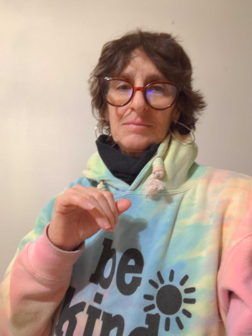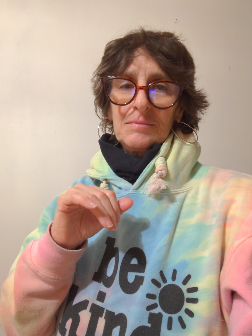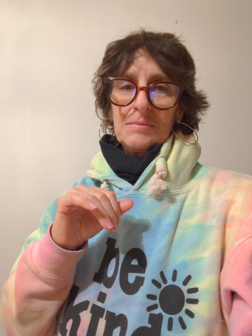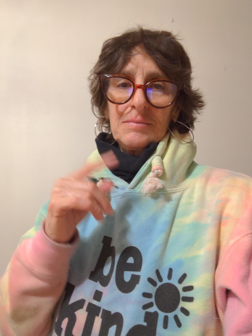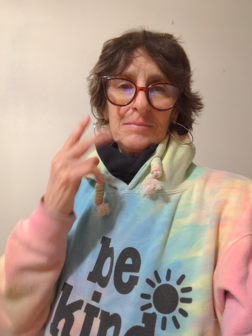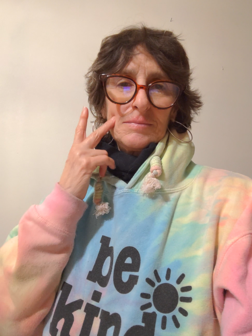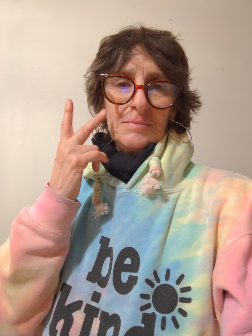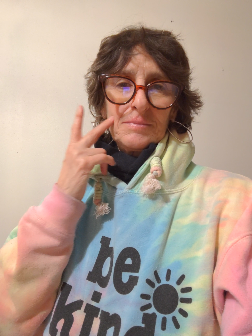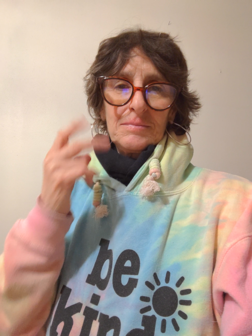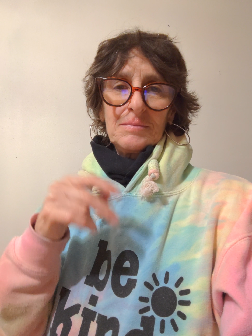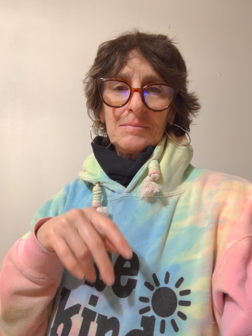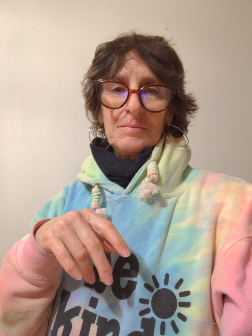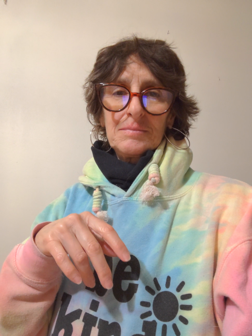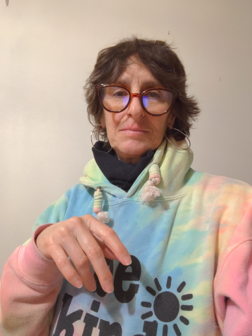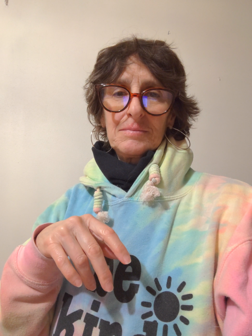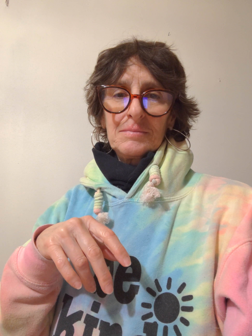see